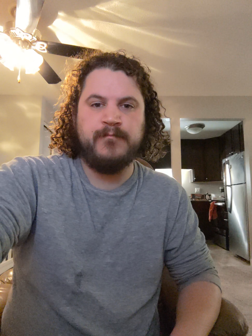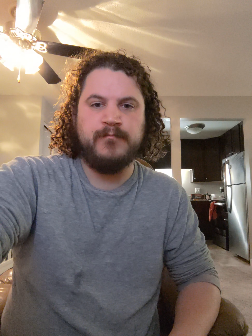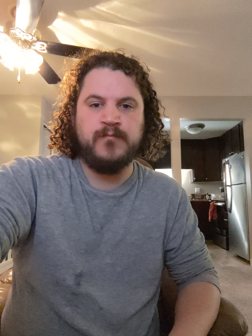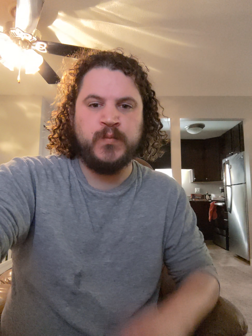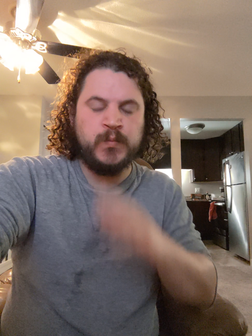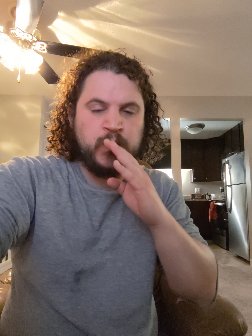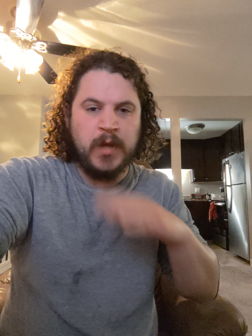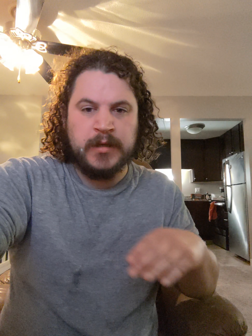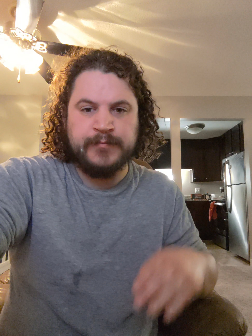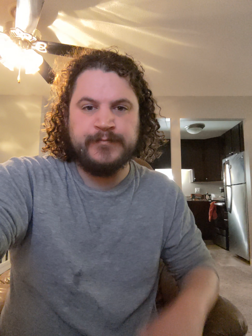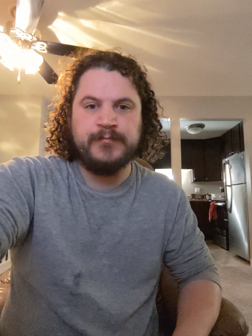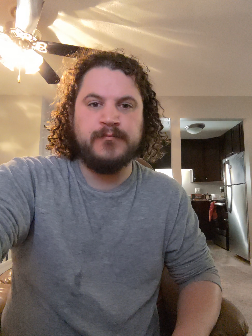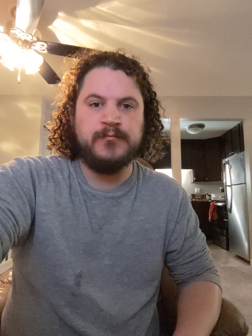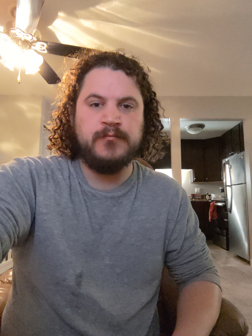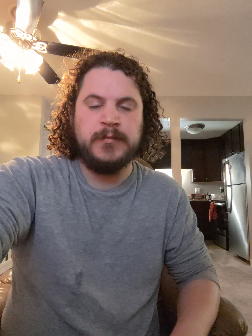quiet